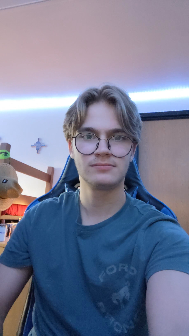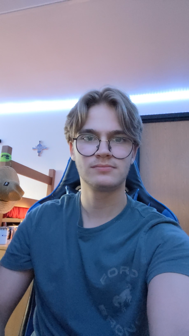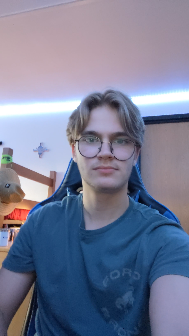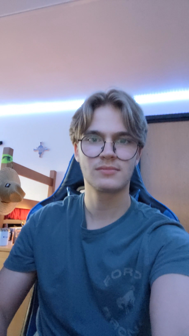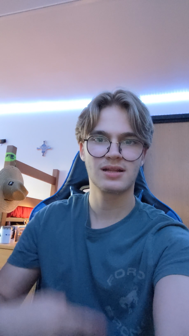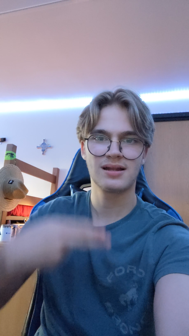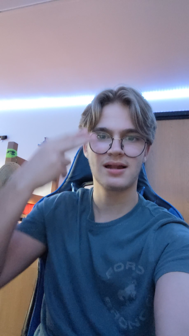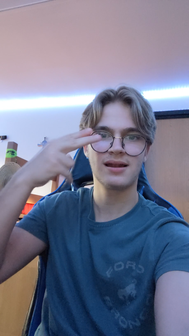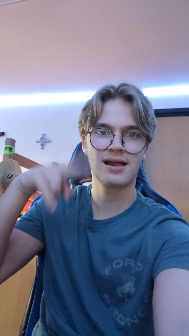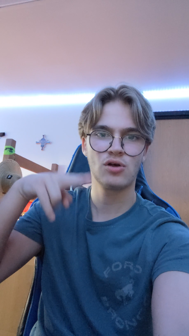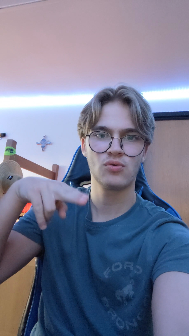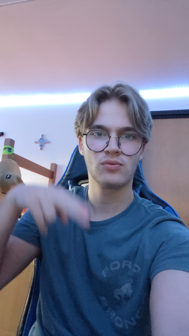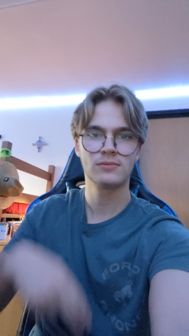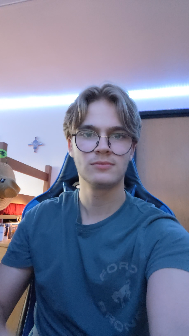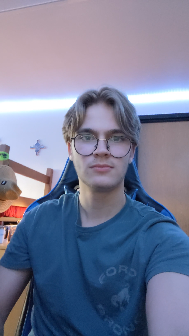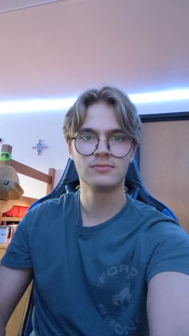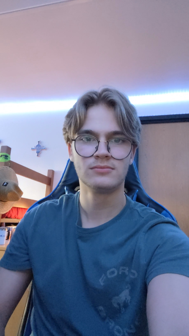high chair